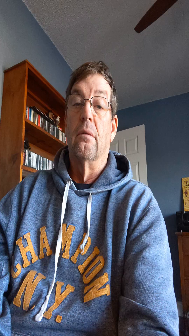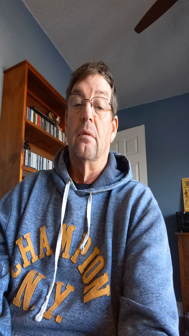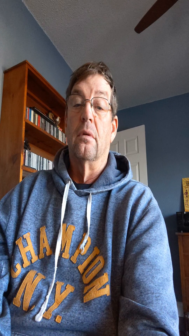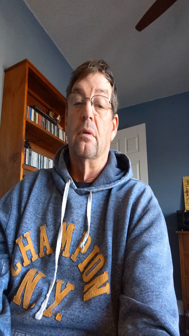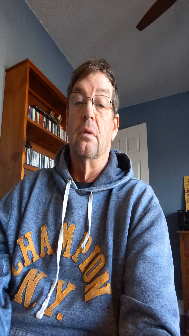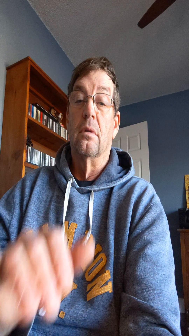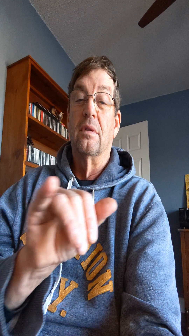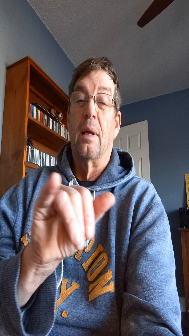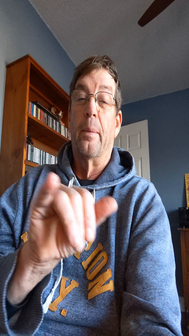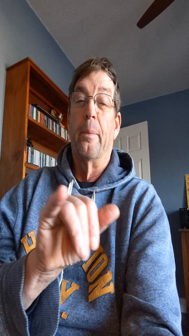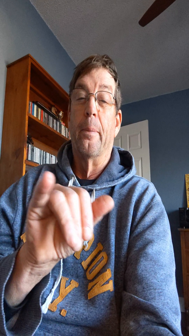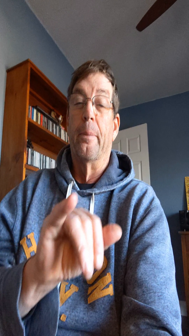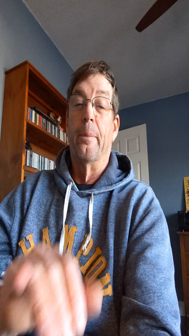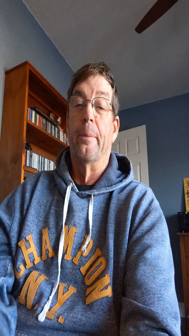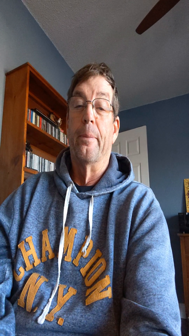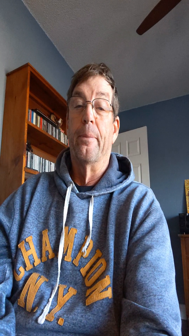same